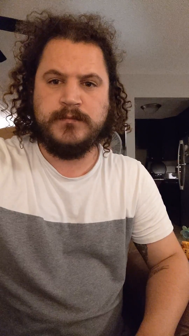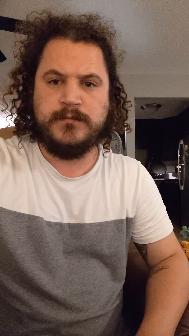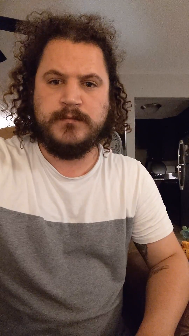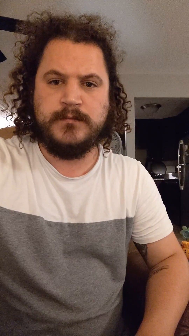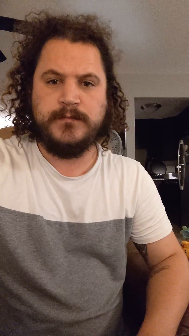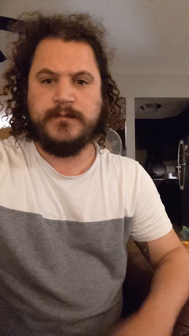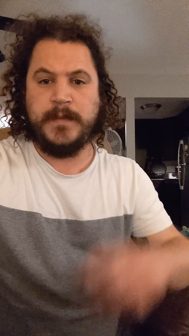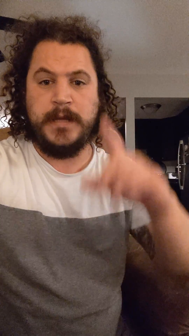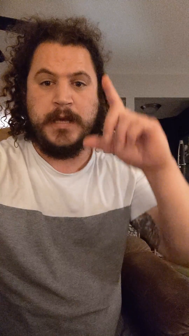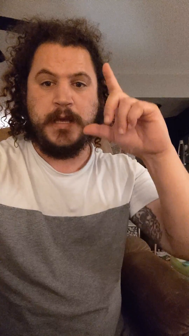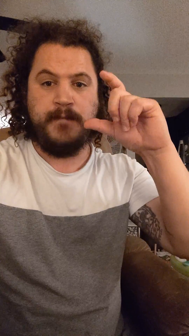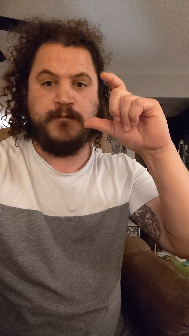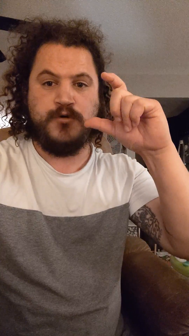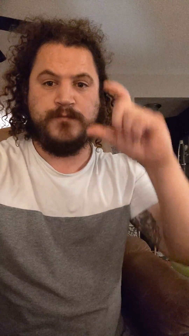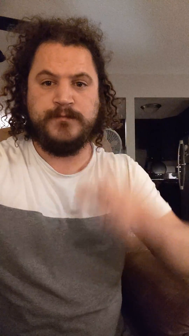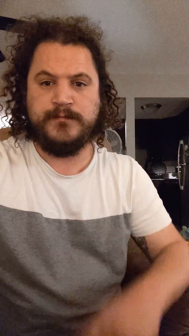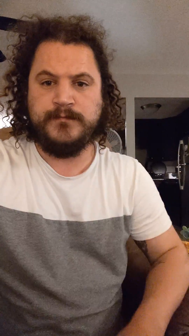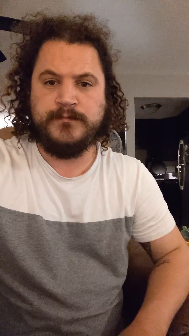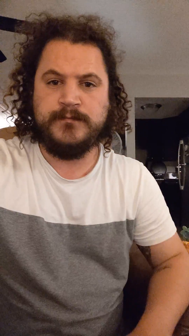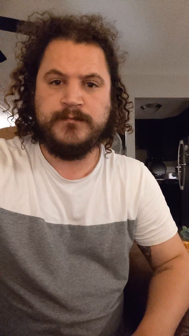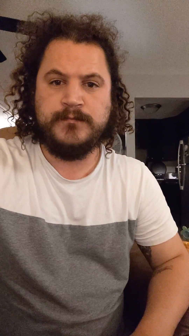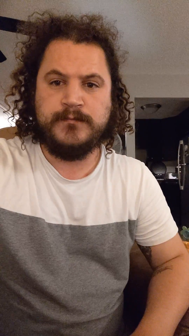camera